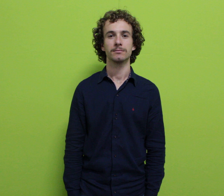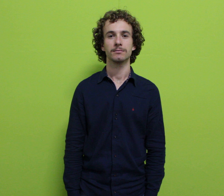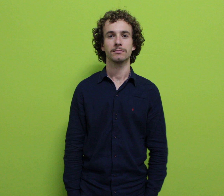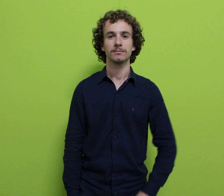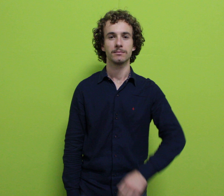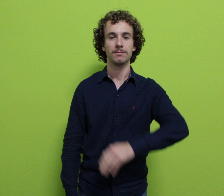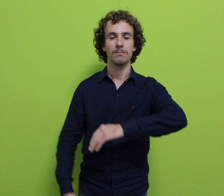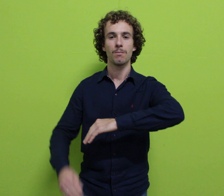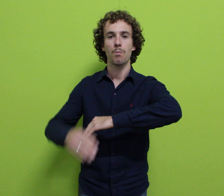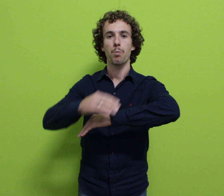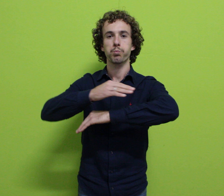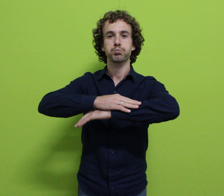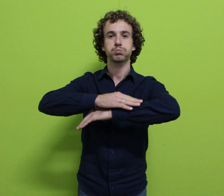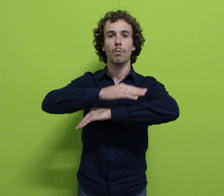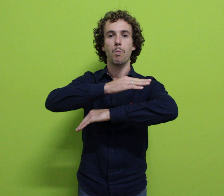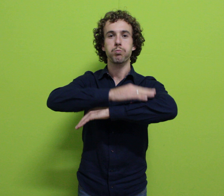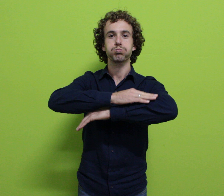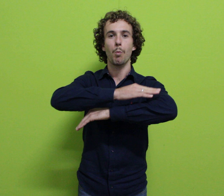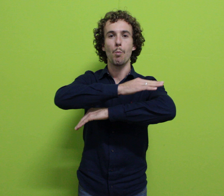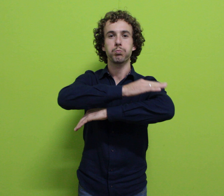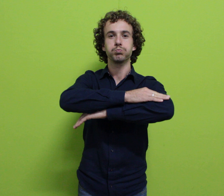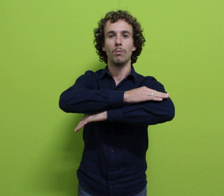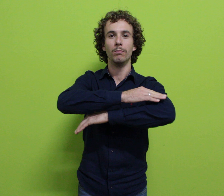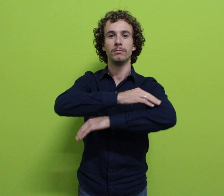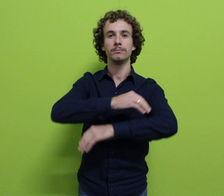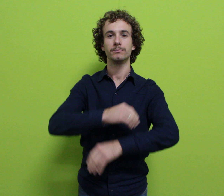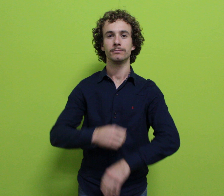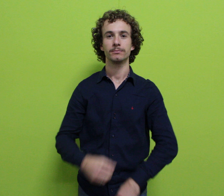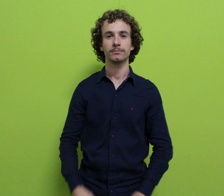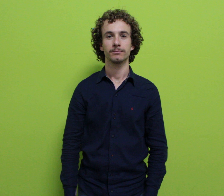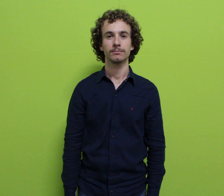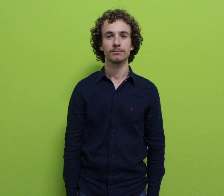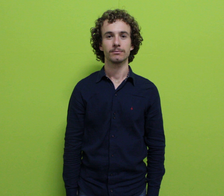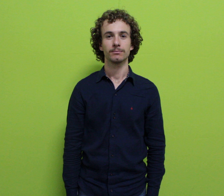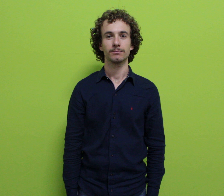sapo